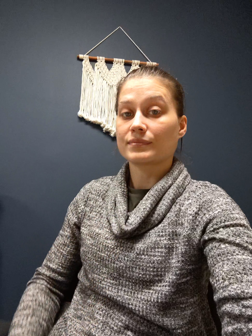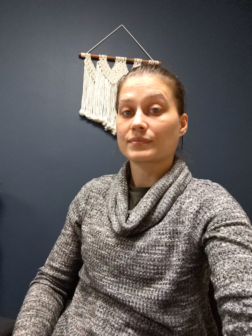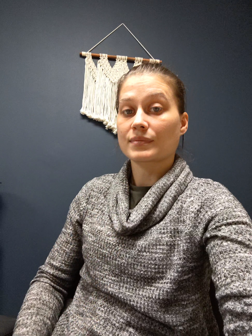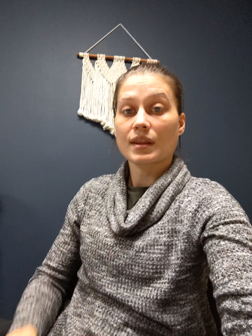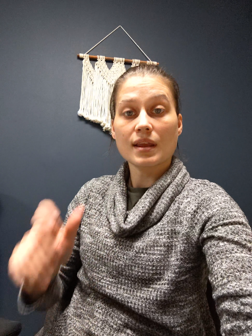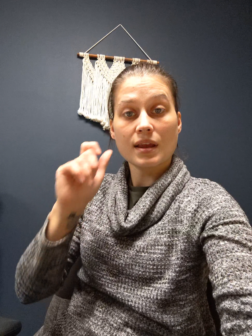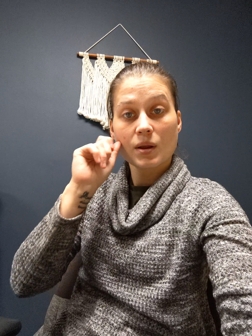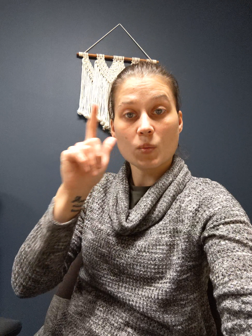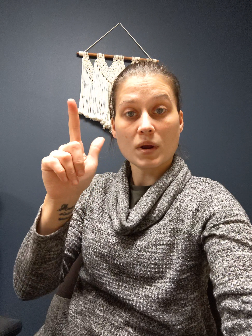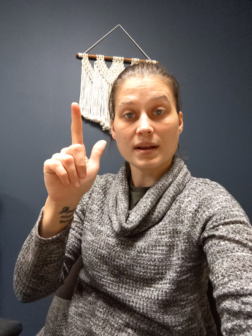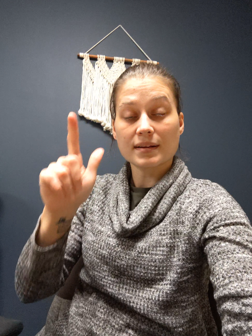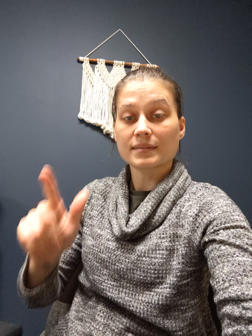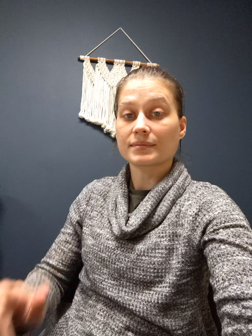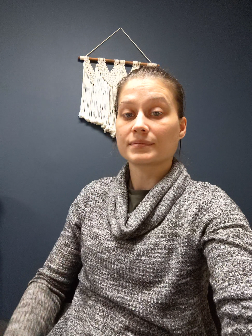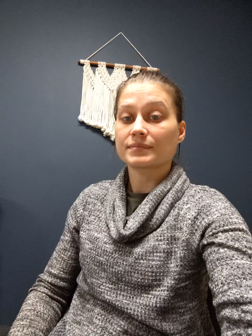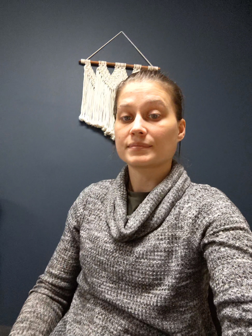awake